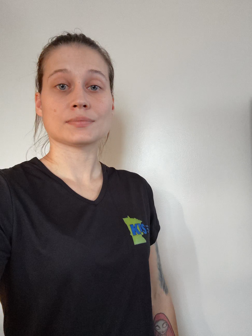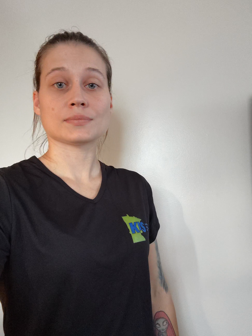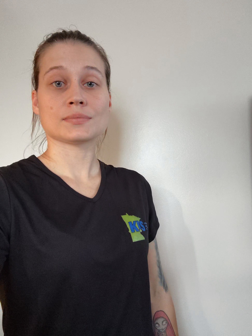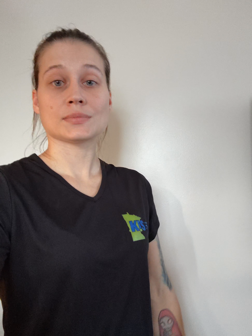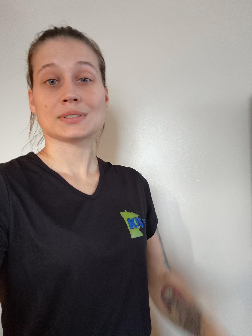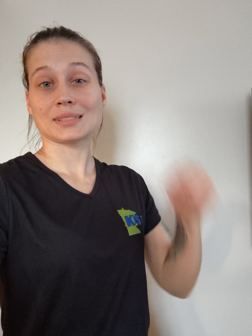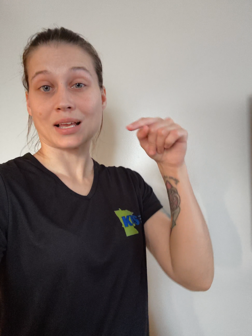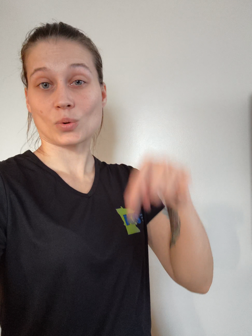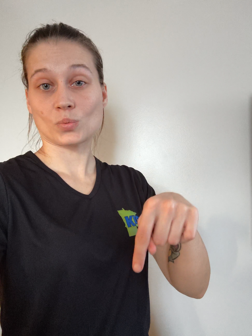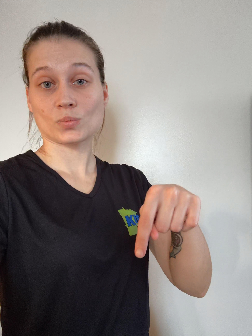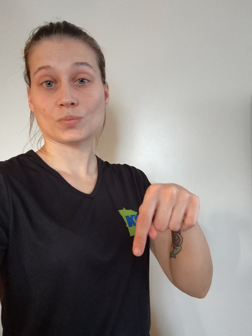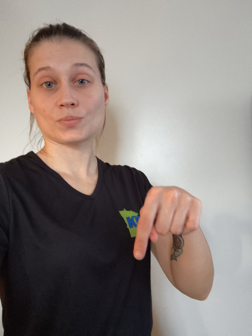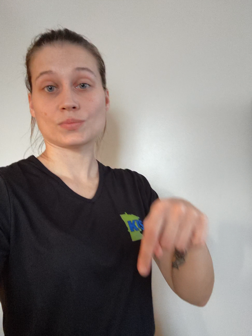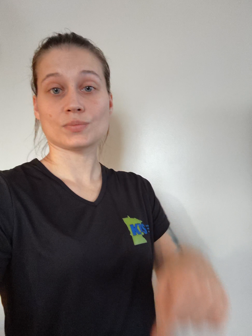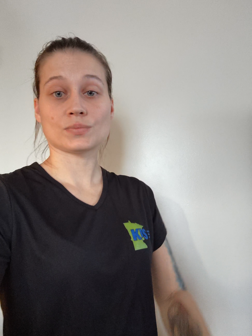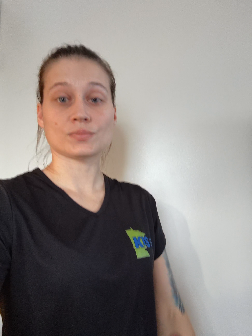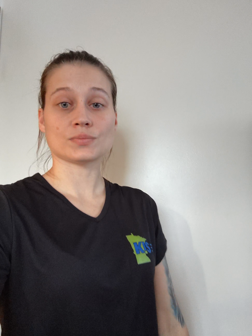down